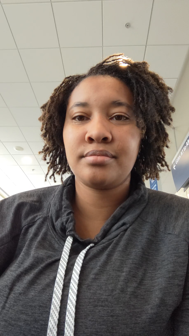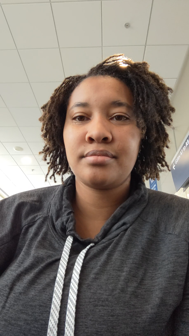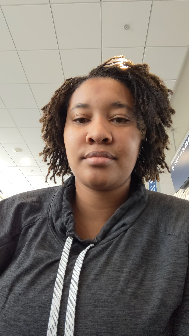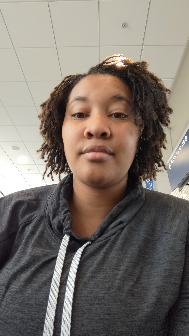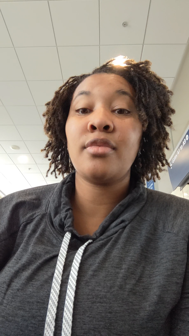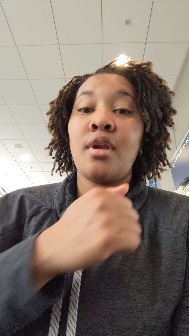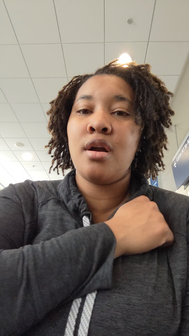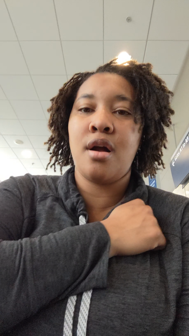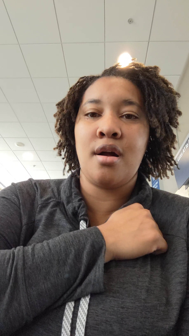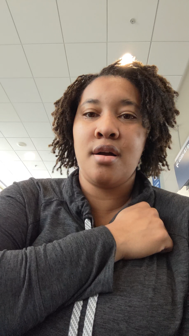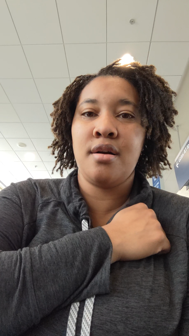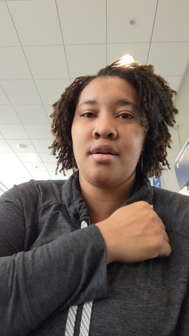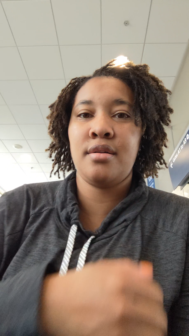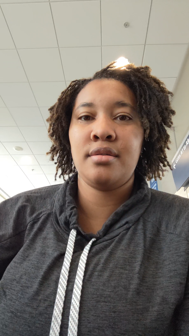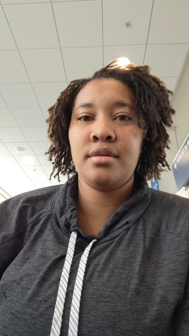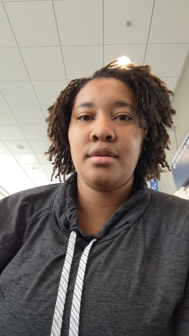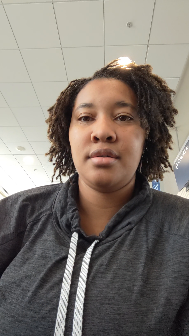hug